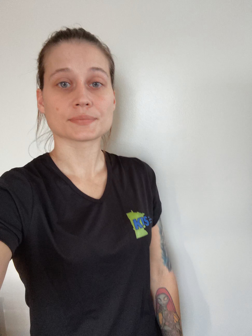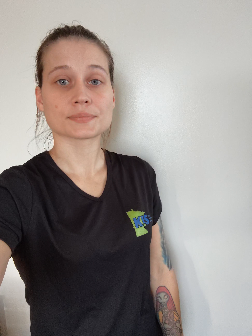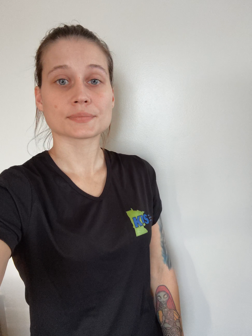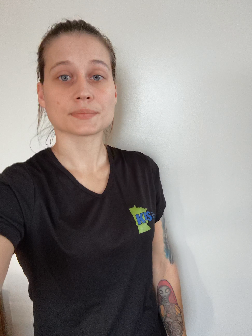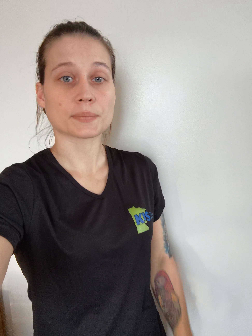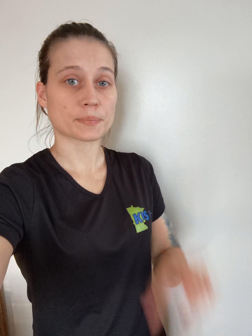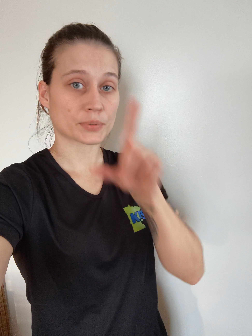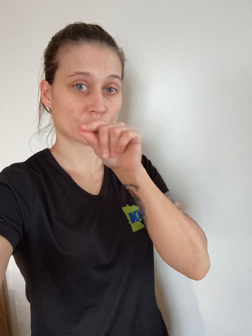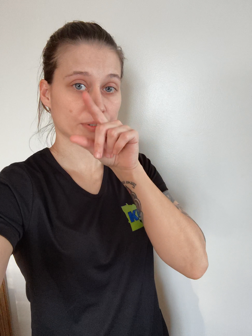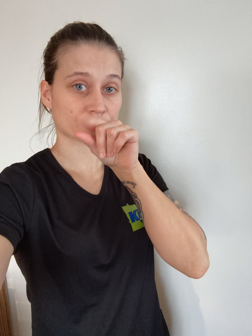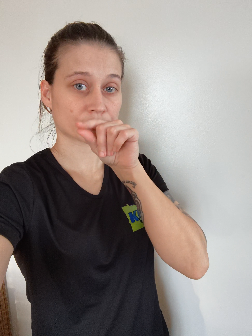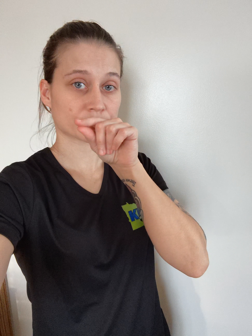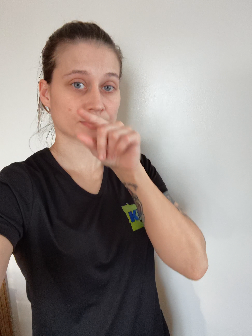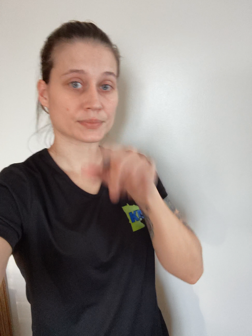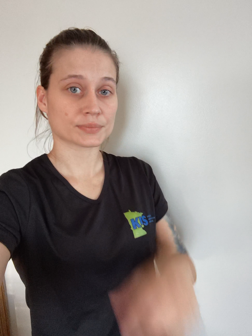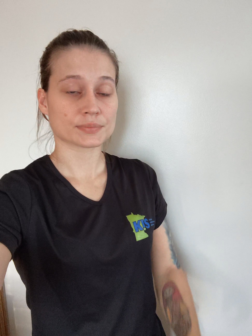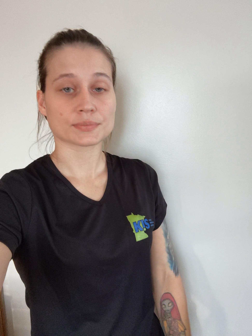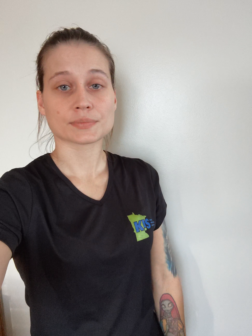bird